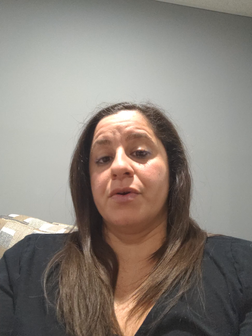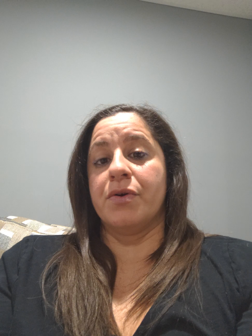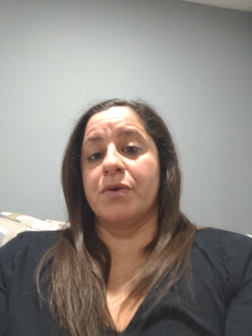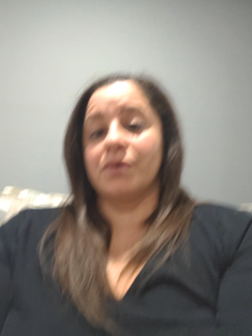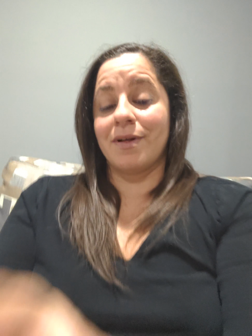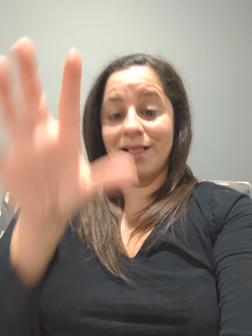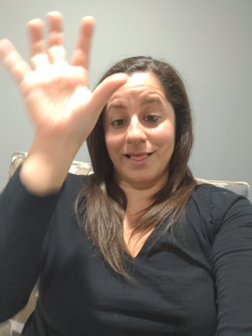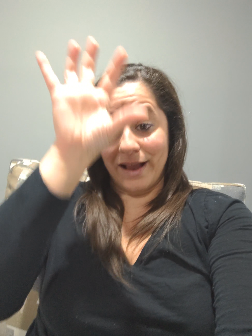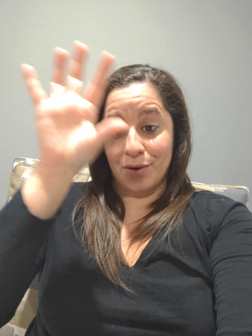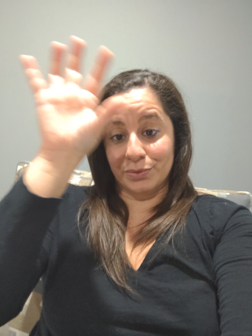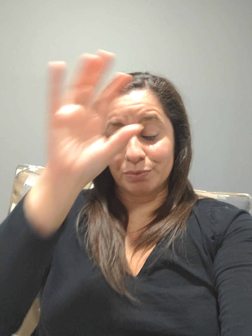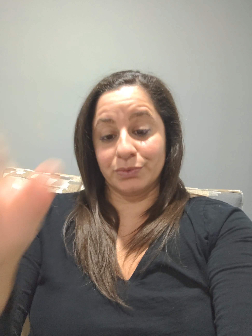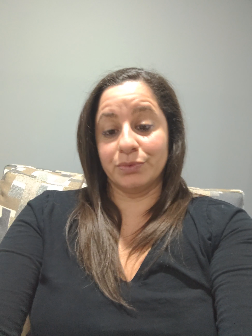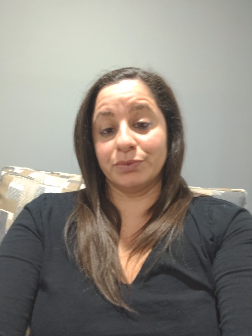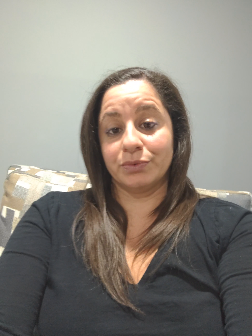cloud